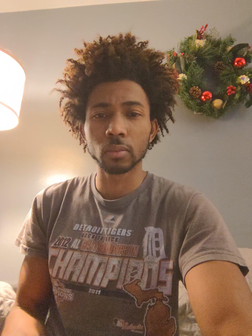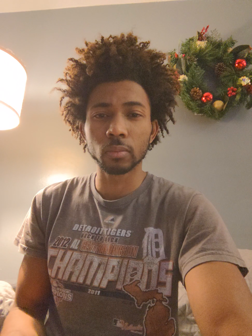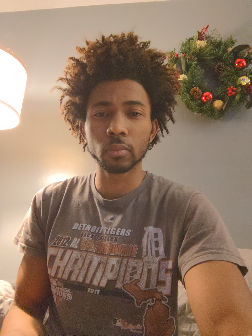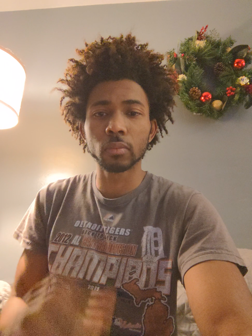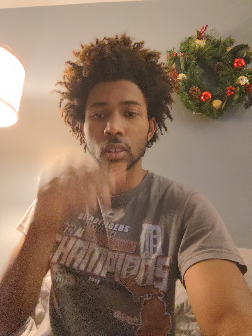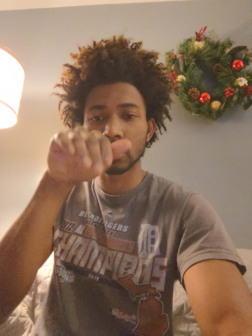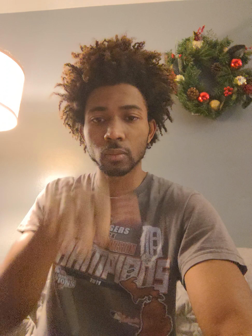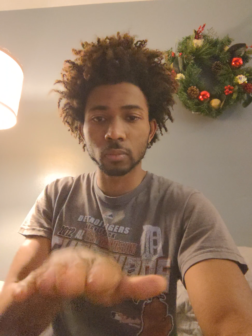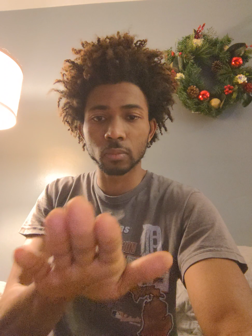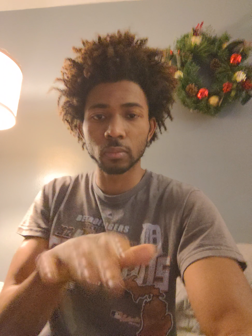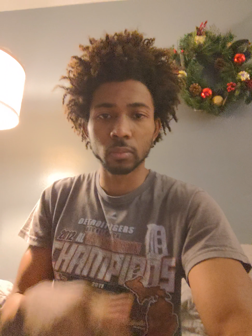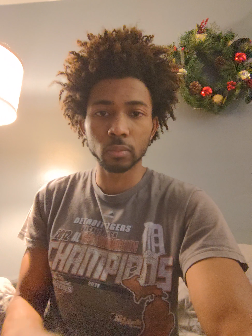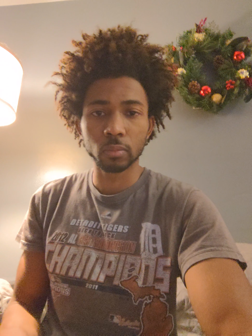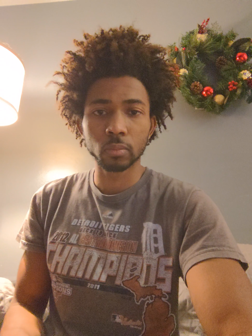into